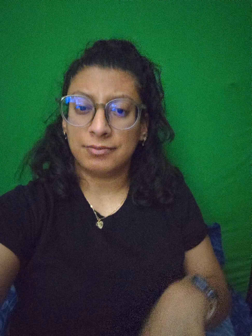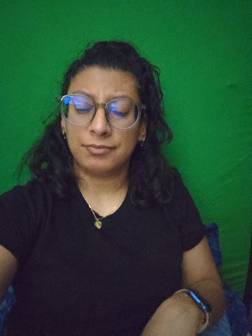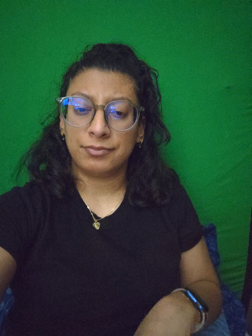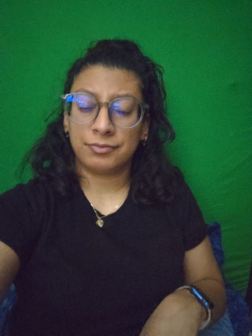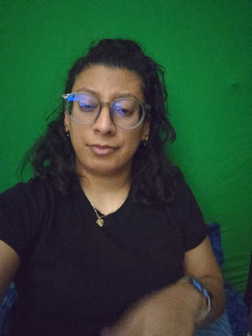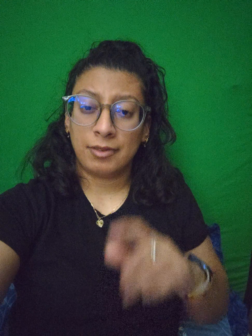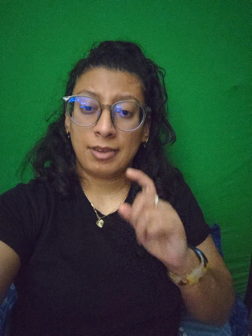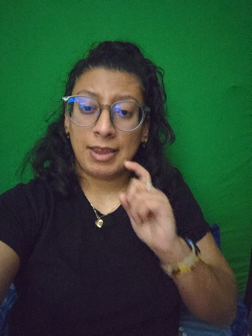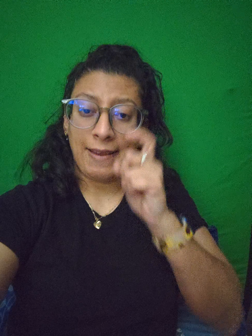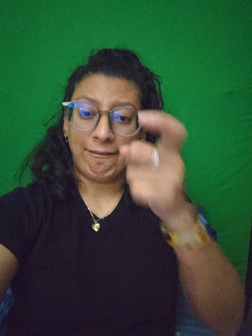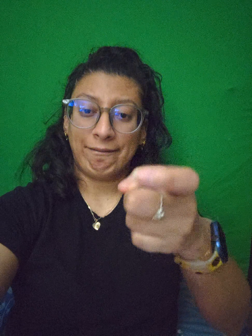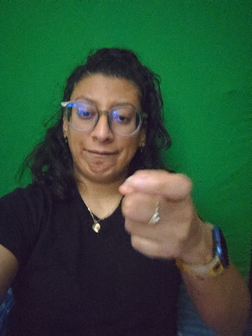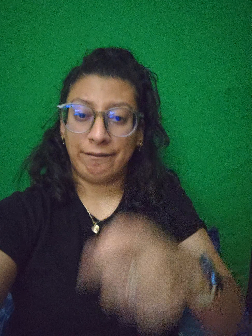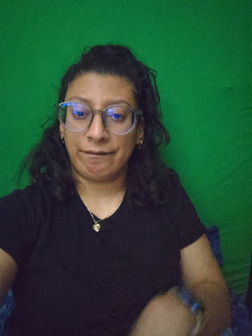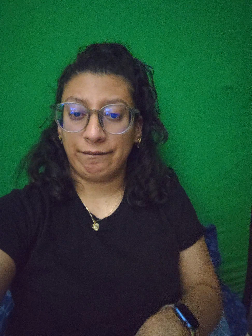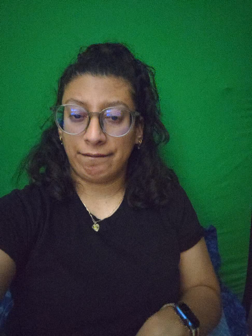give